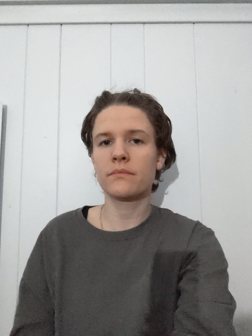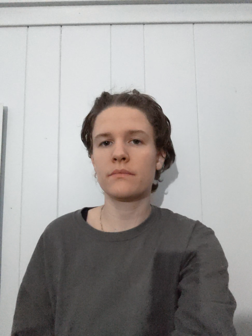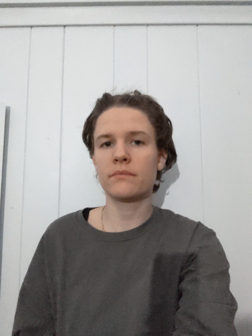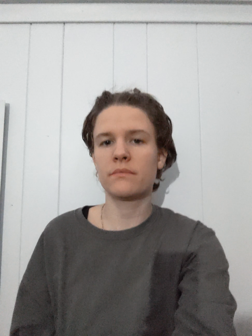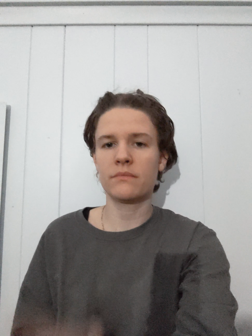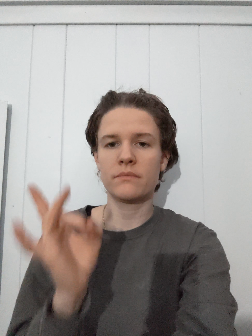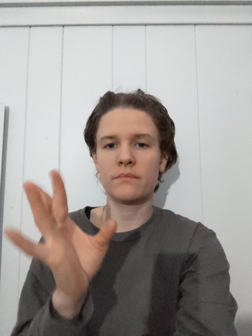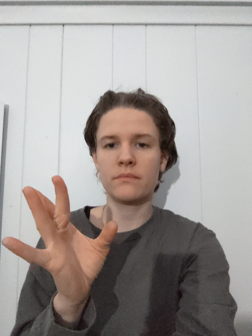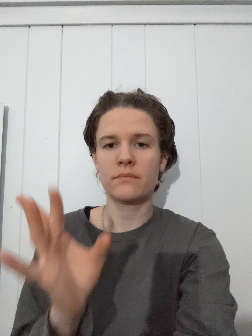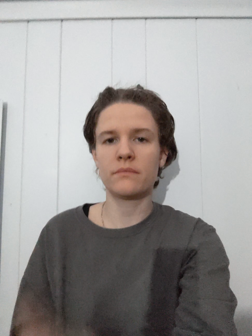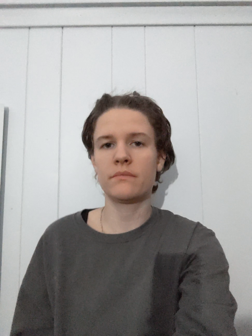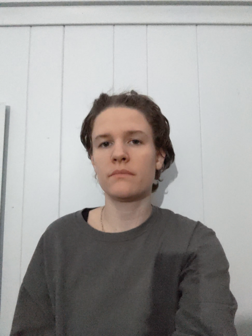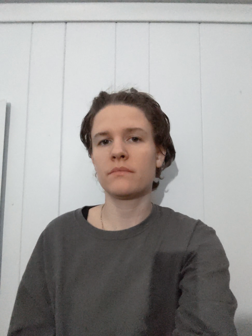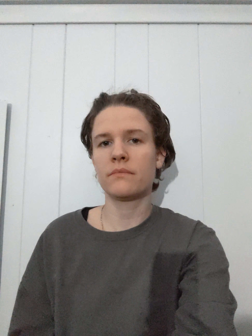yucky